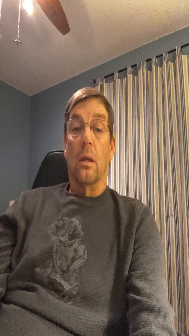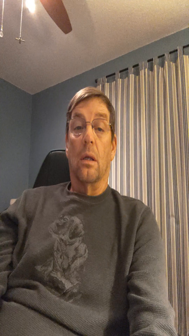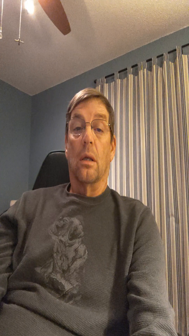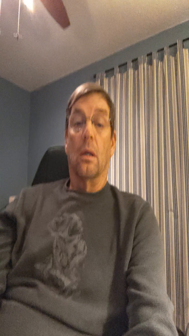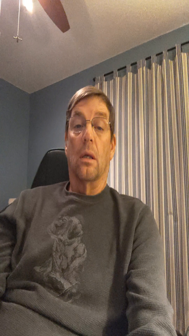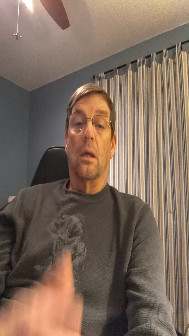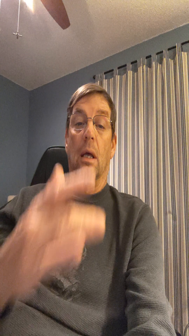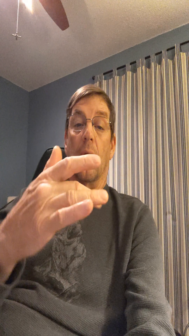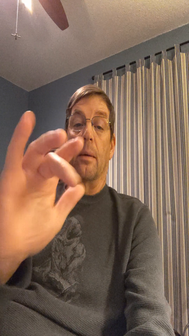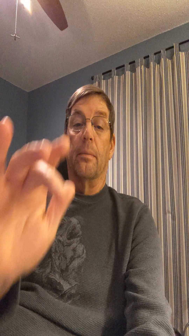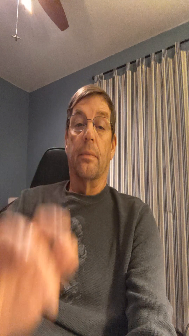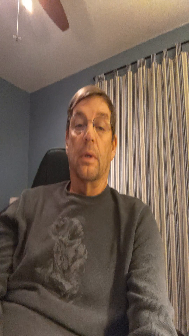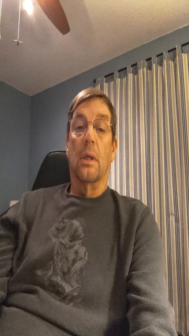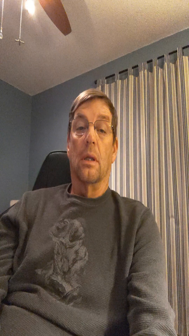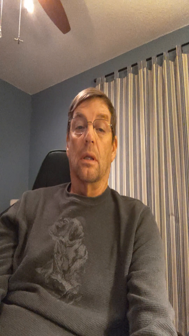empty